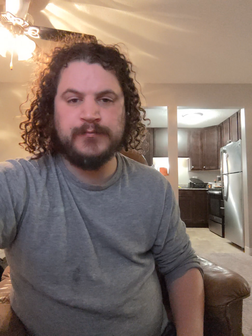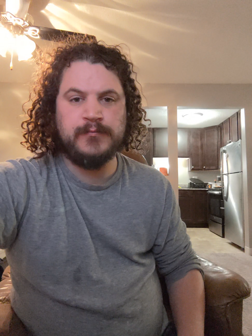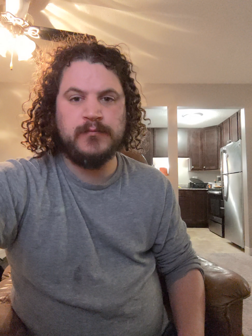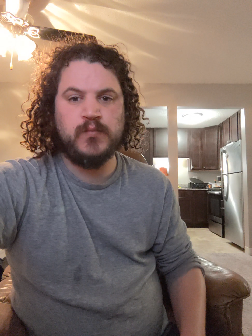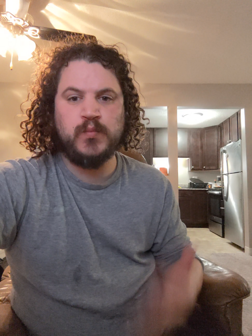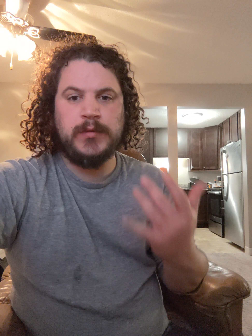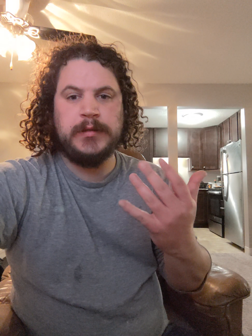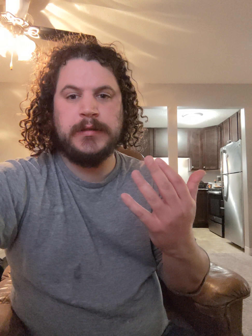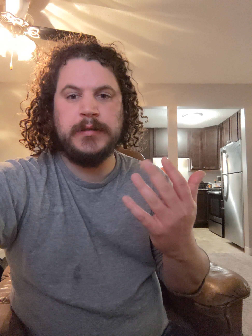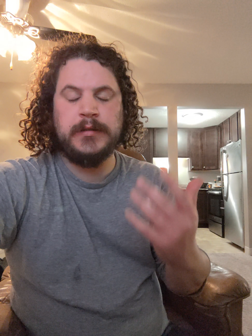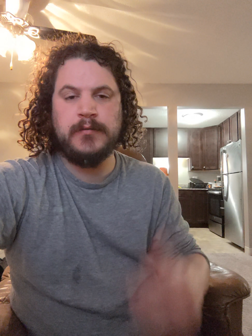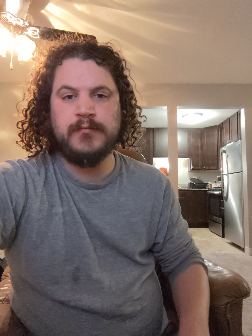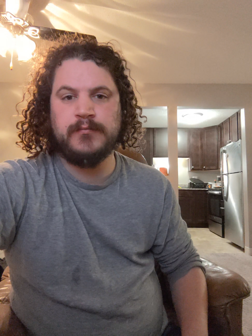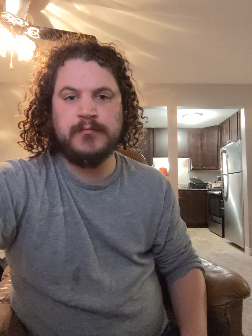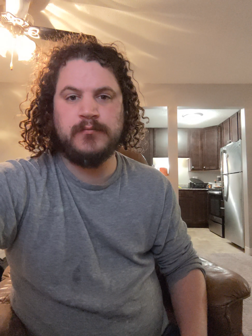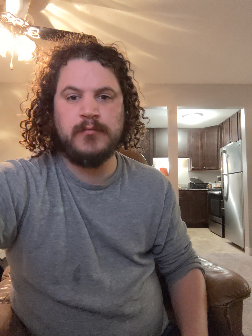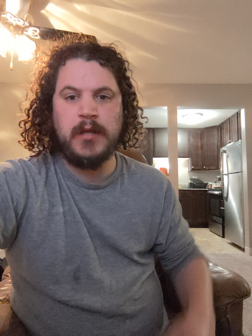wait